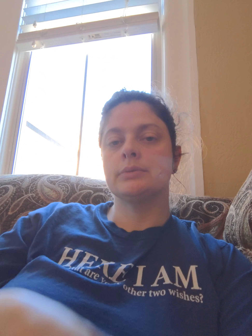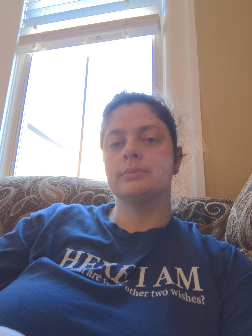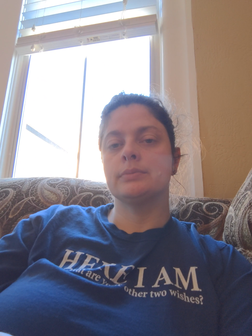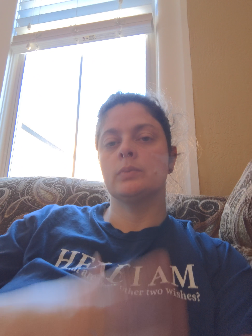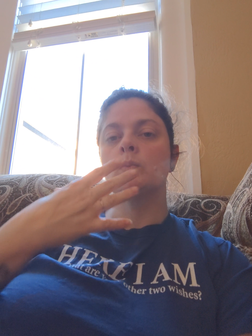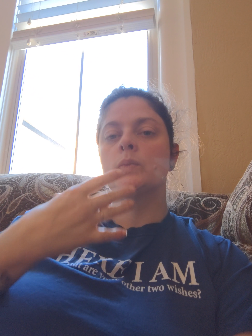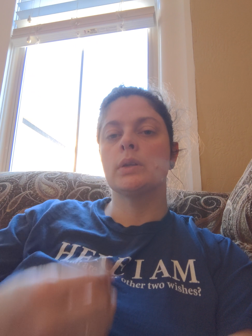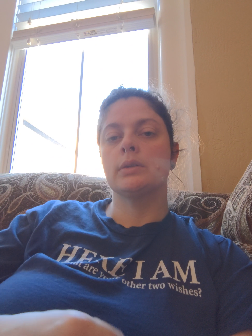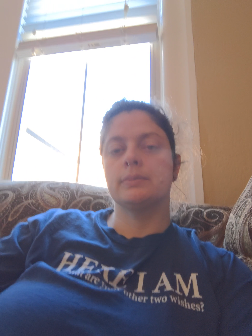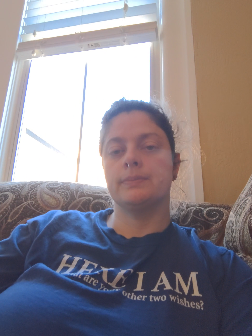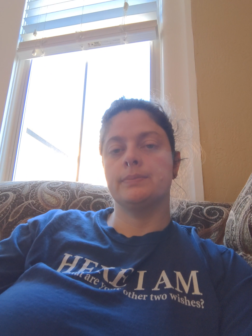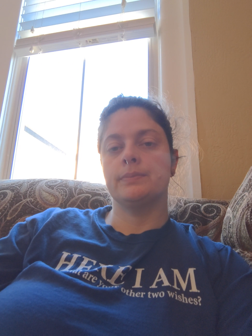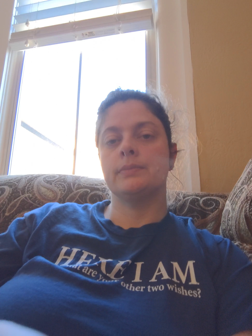wet